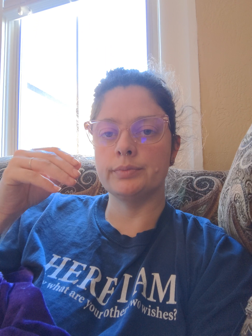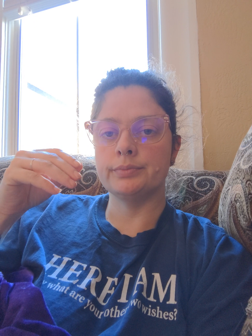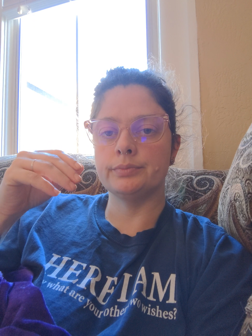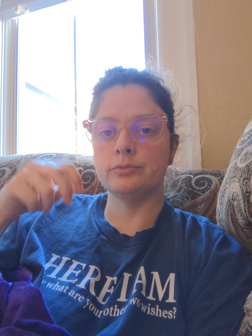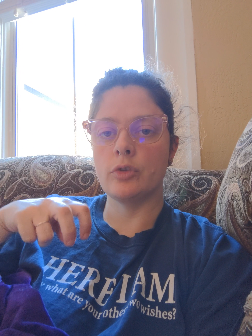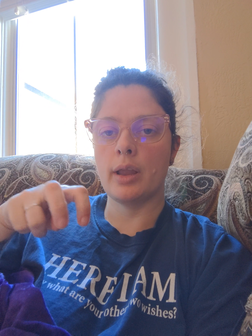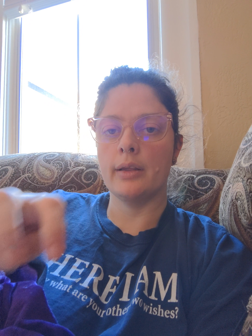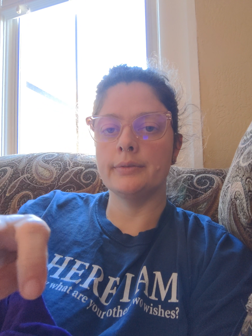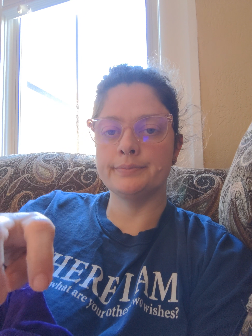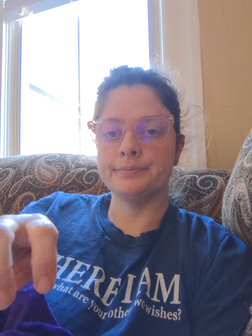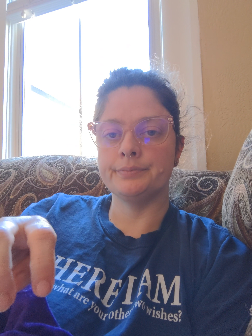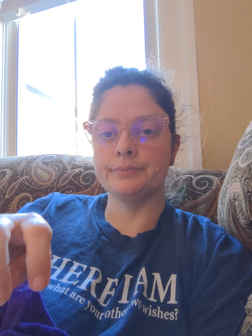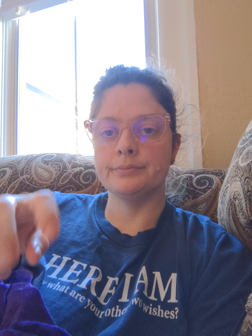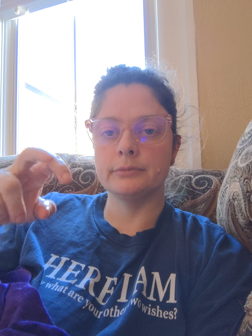ride